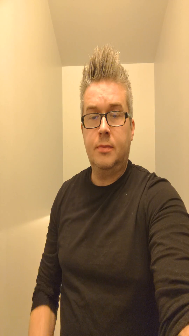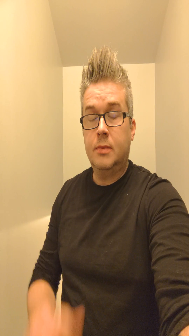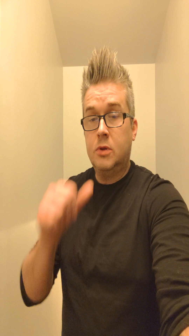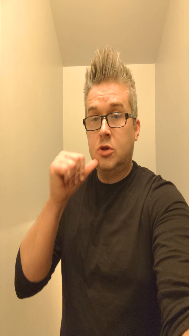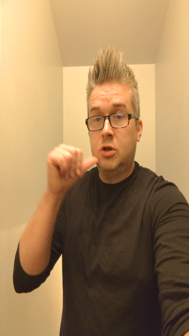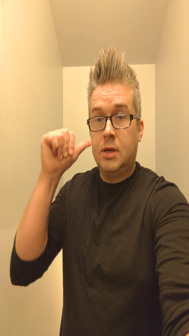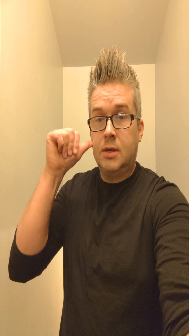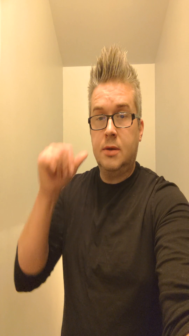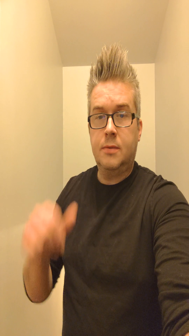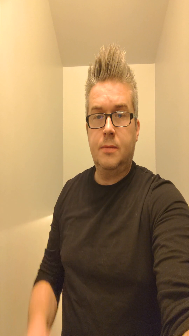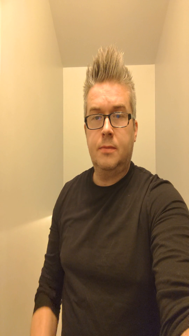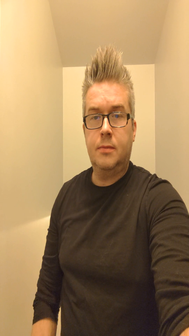yesterday